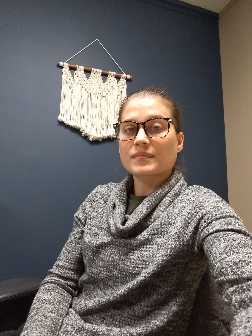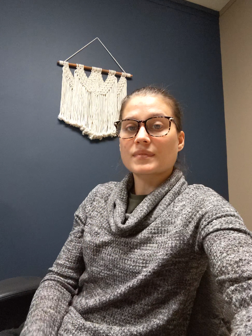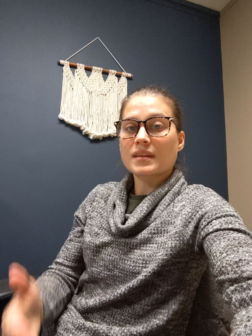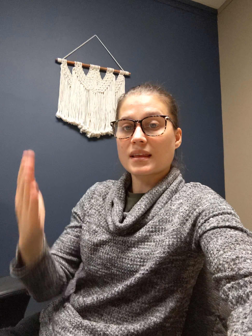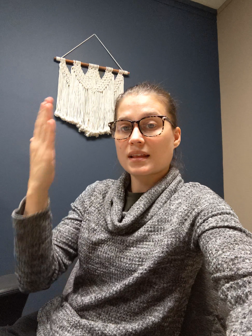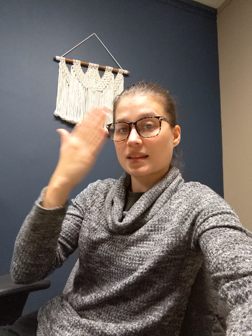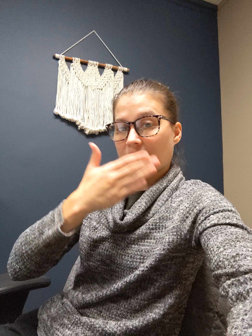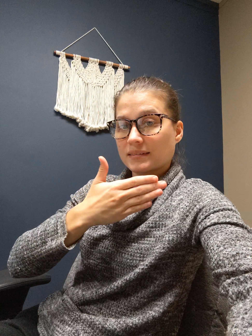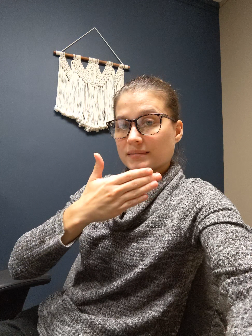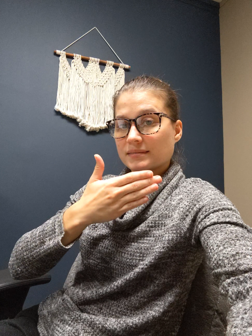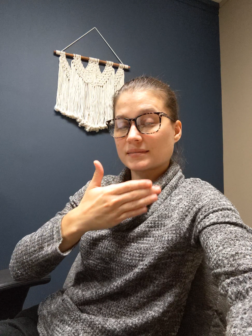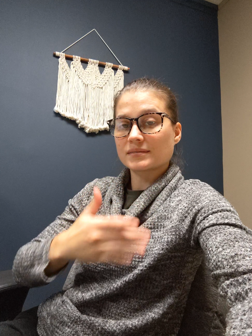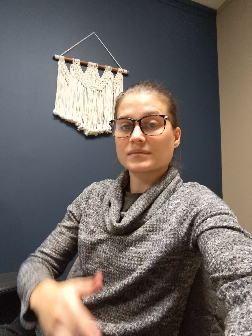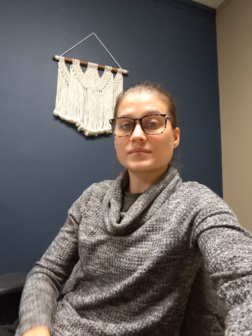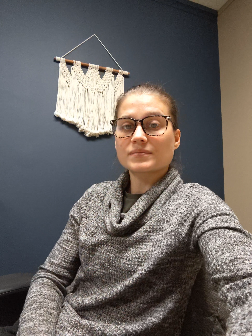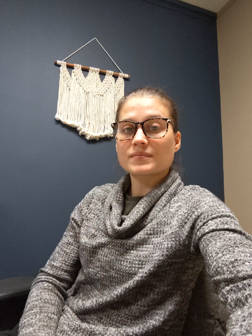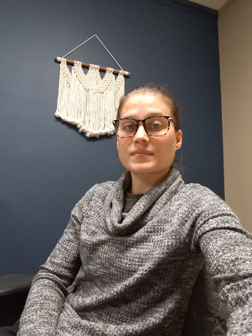night